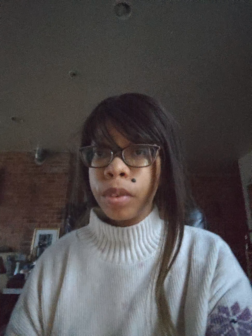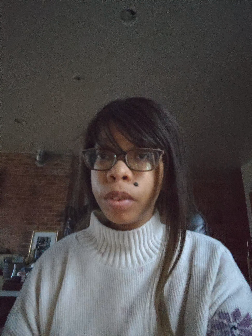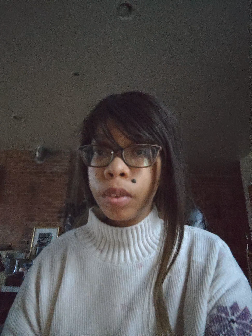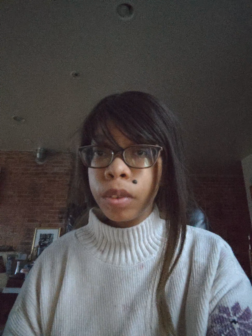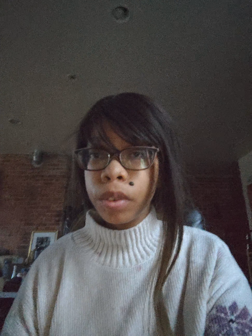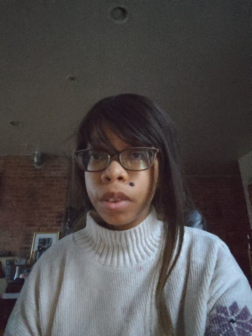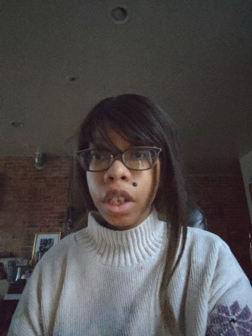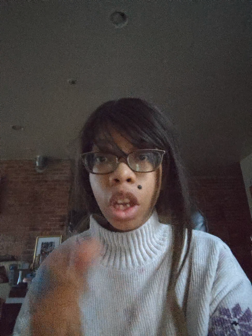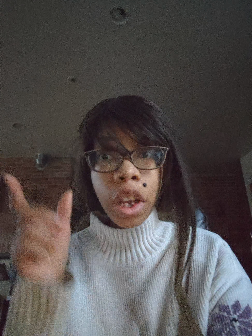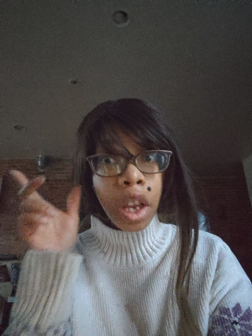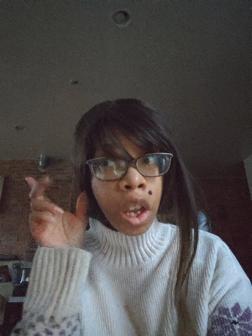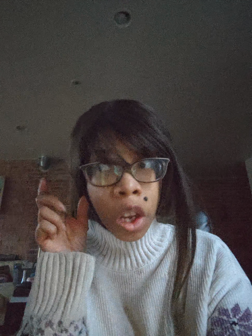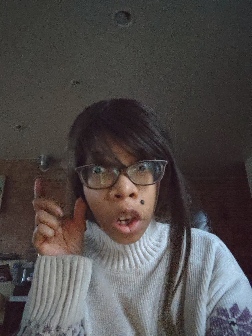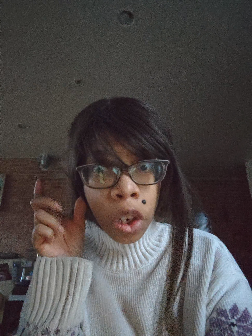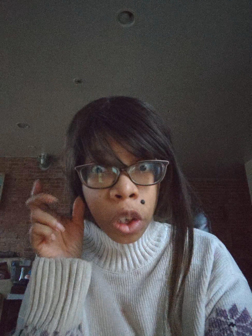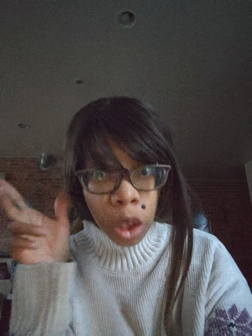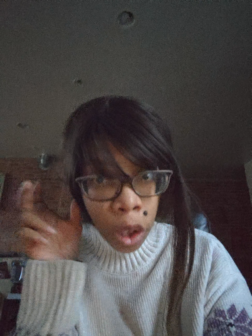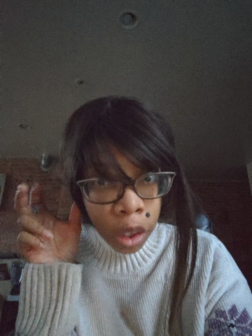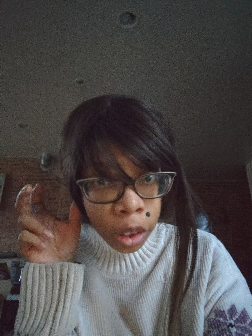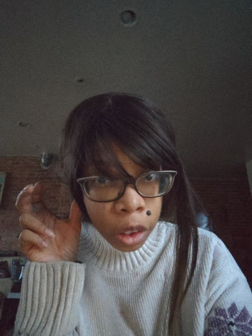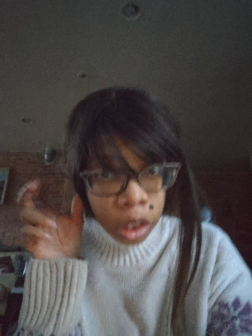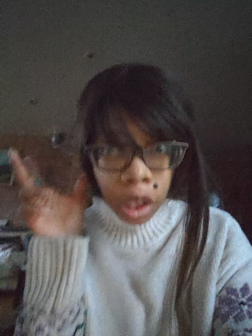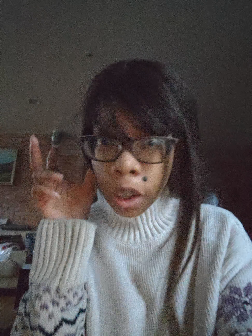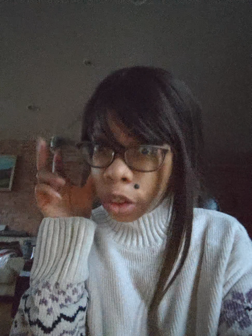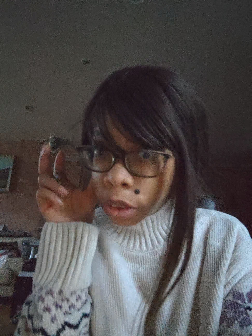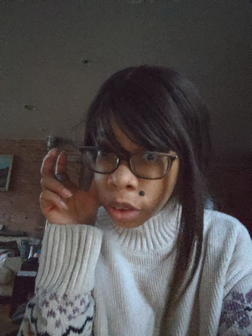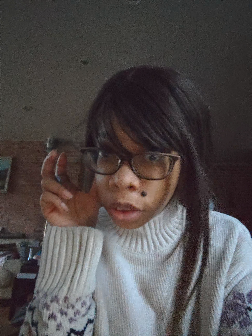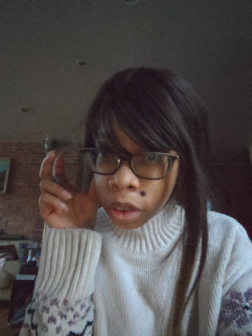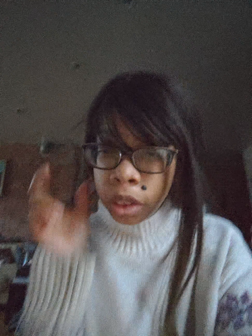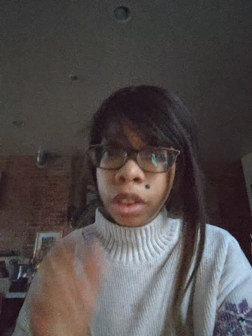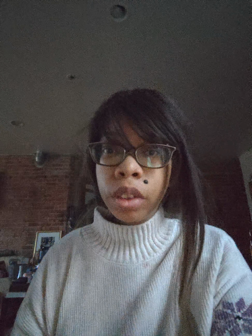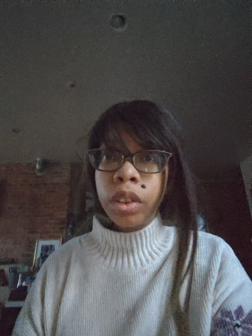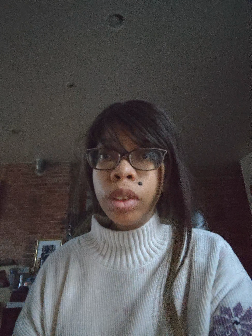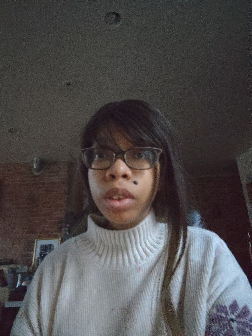hear